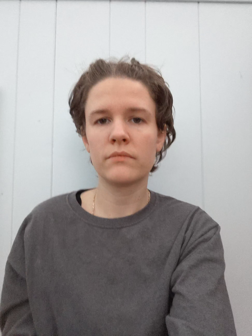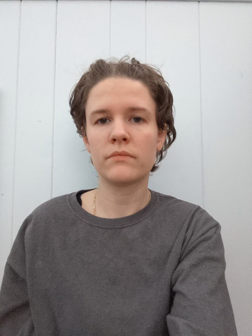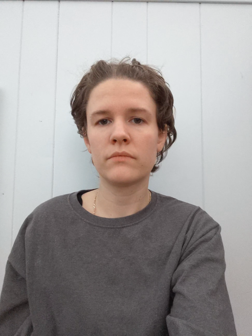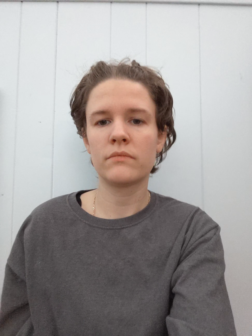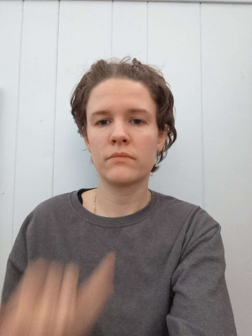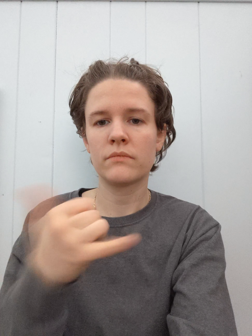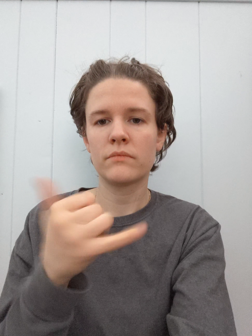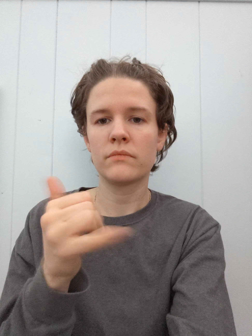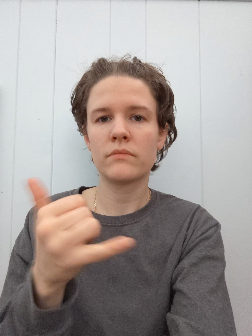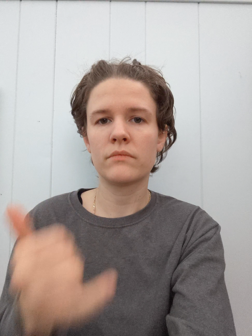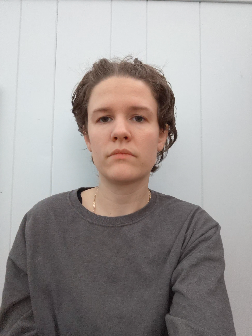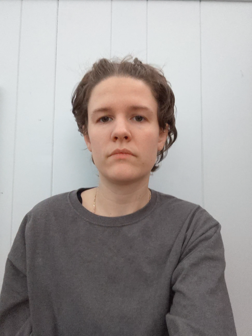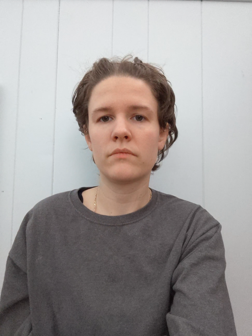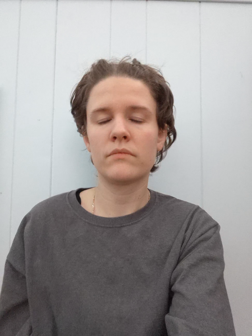yellow